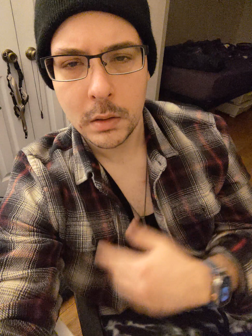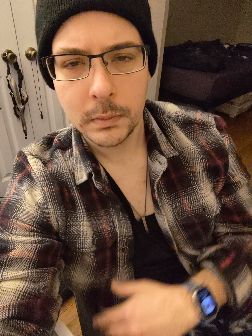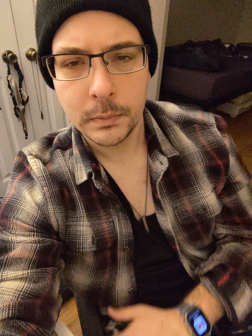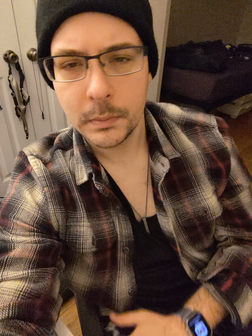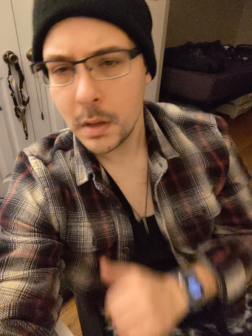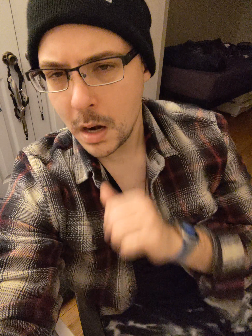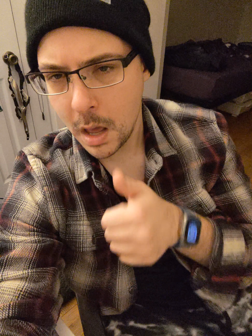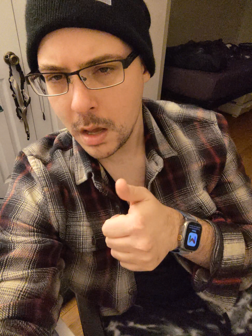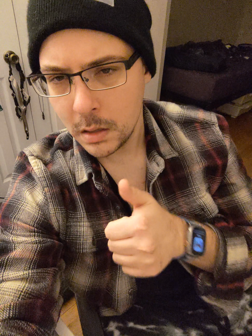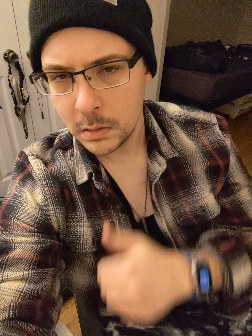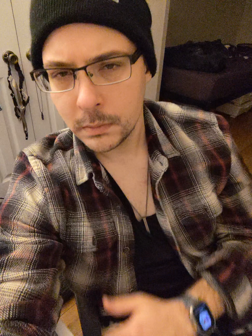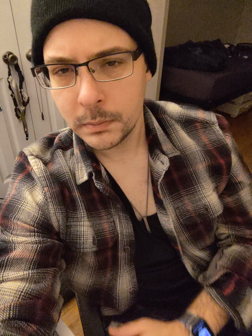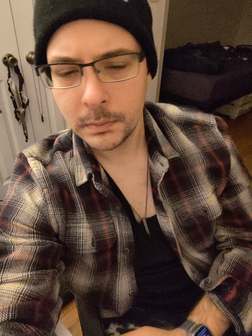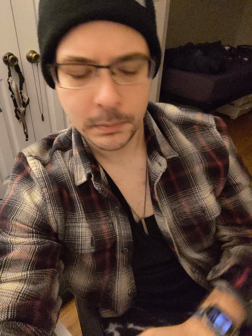not